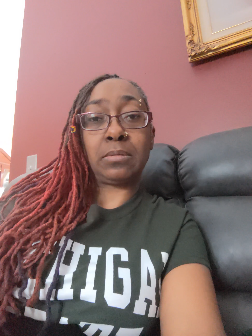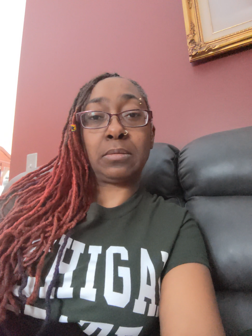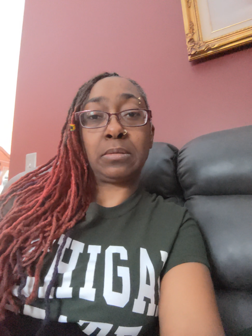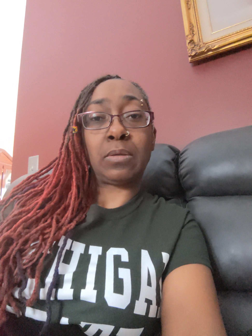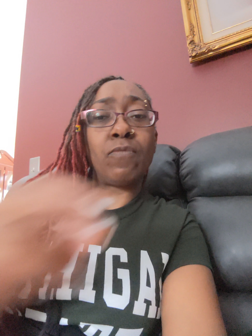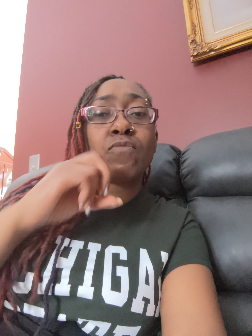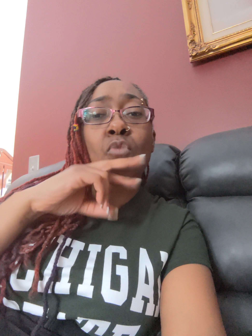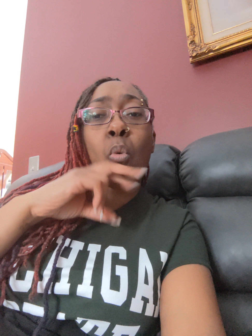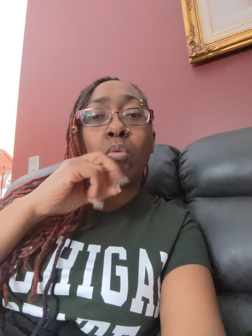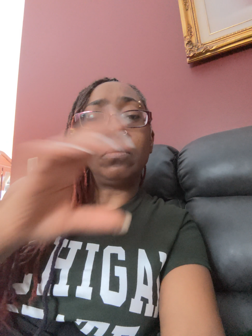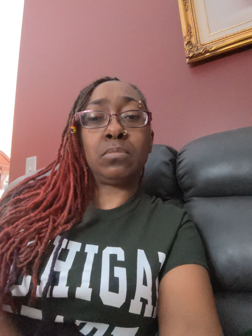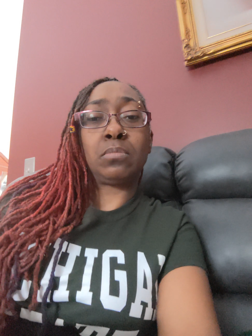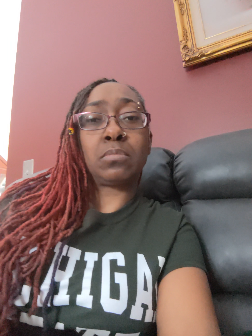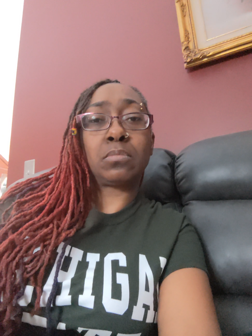frog